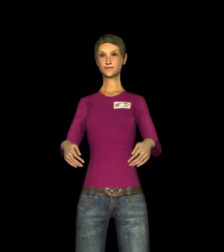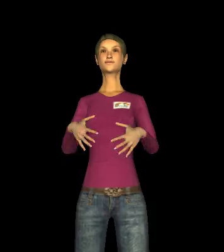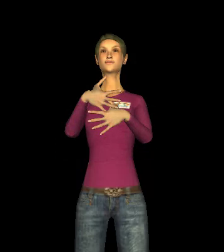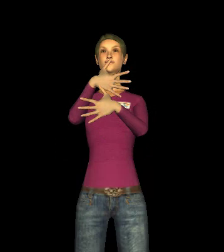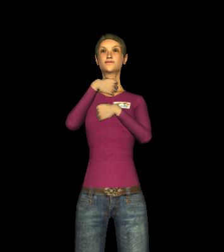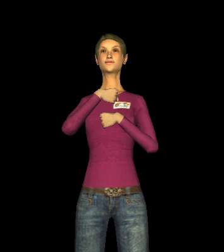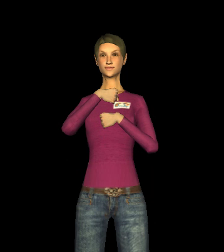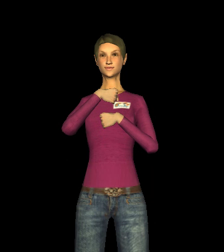يستقبل